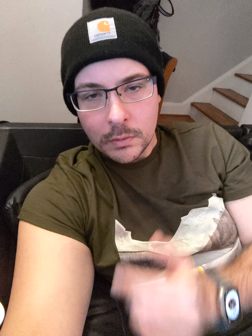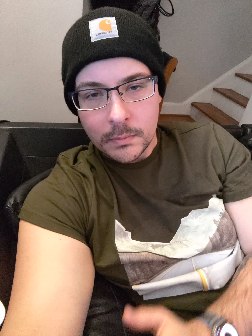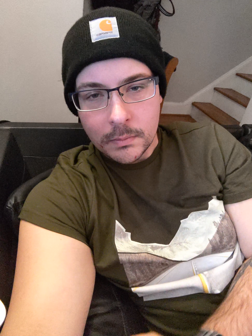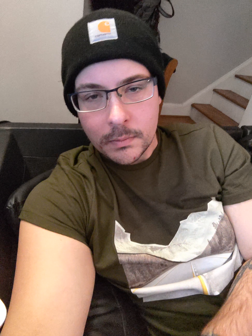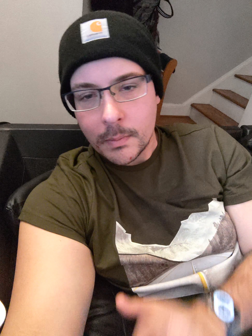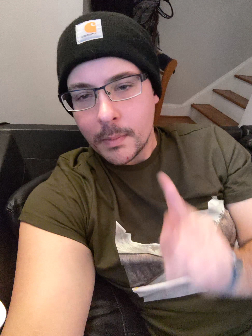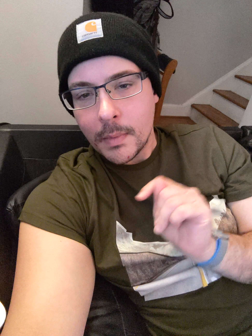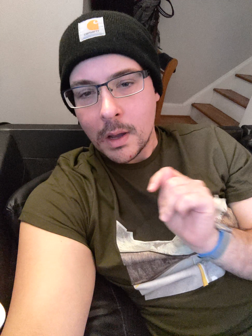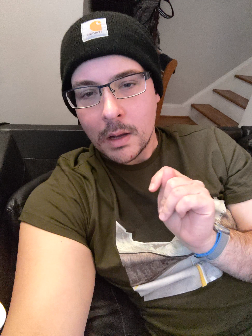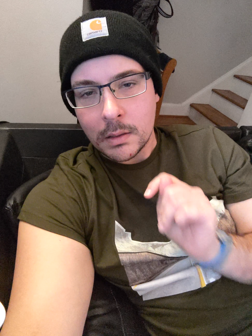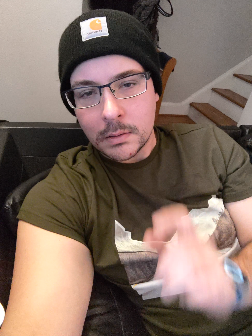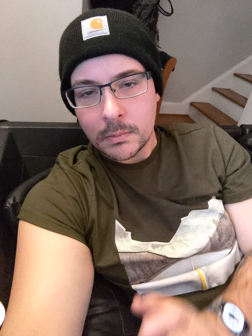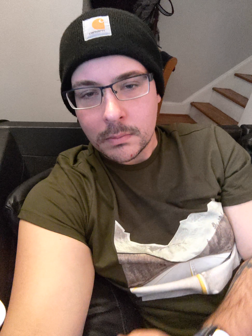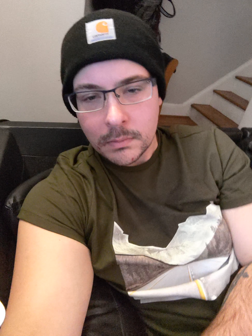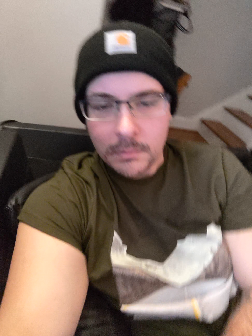potty